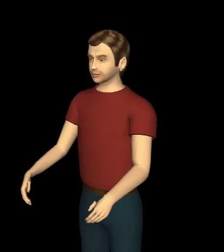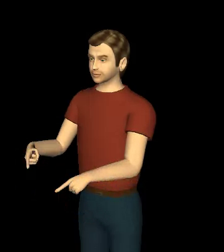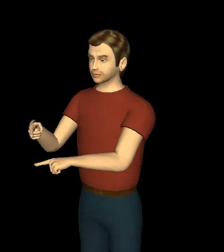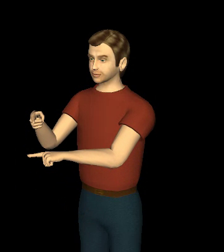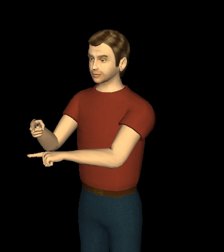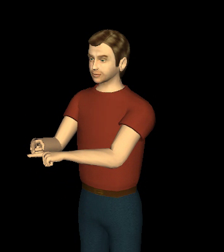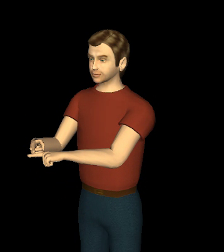نصف